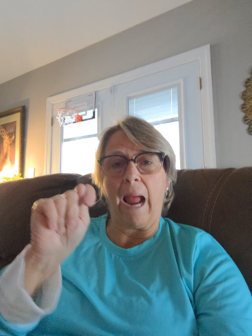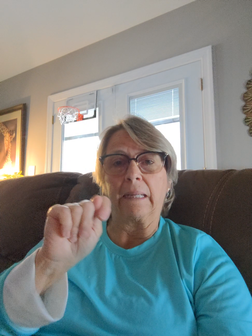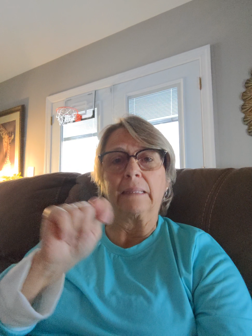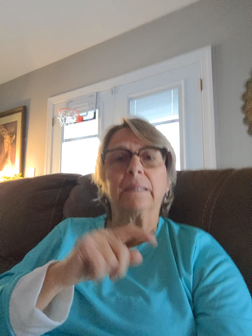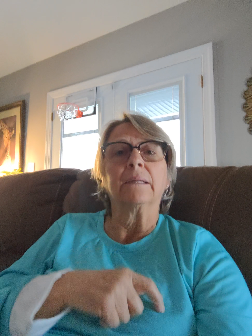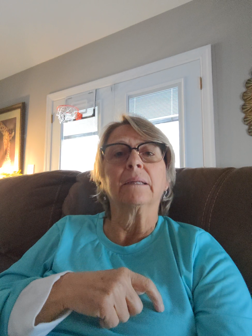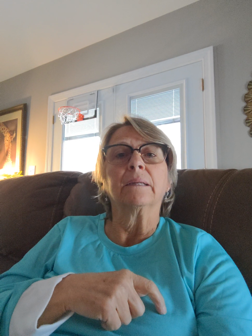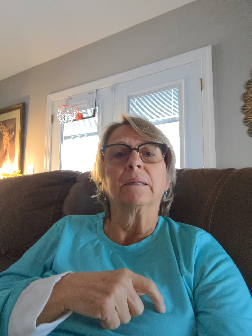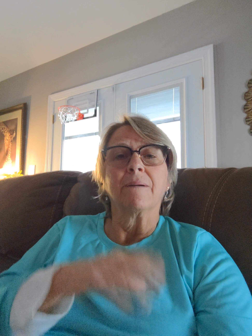potty